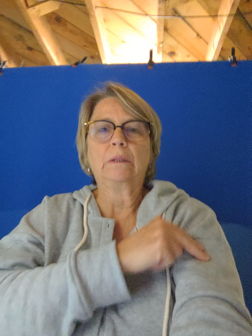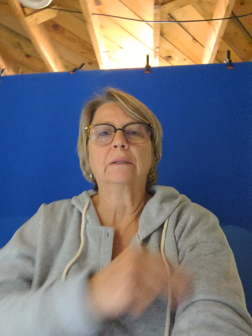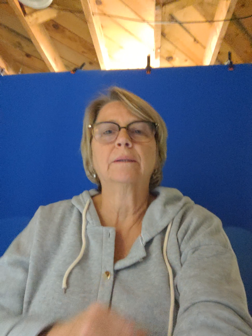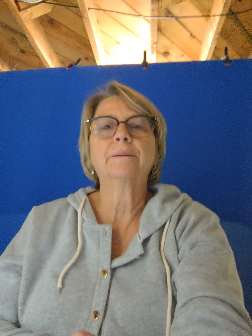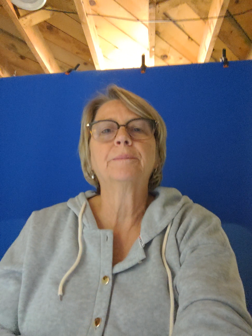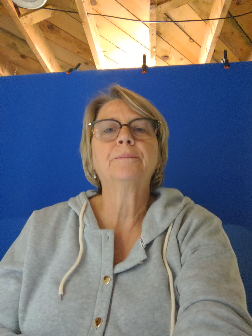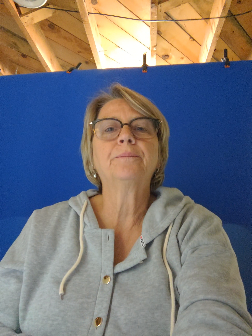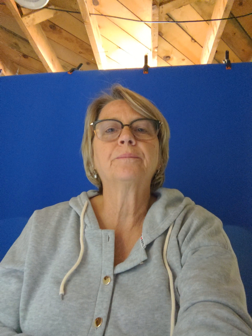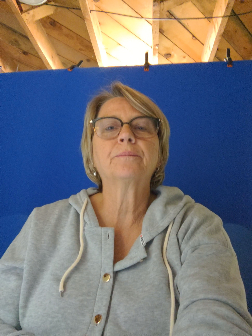goose